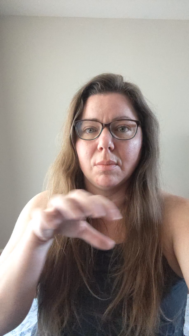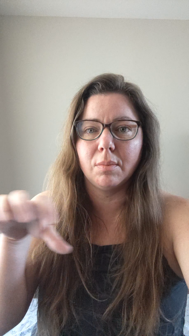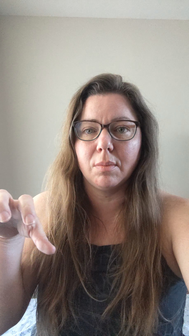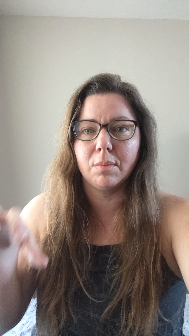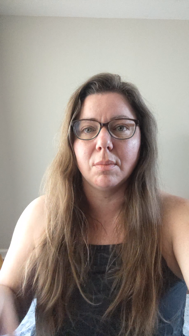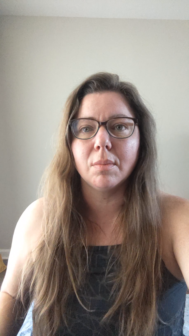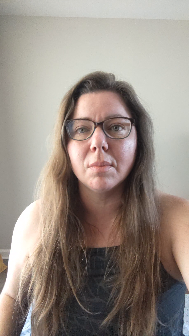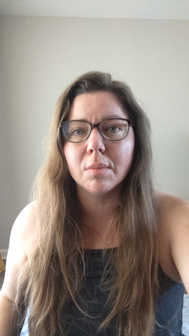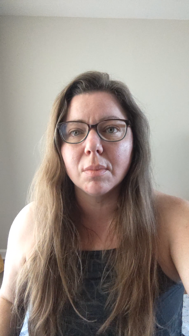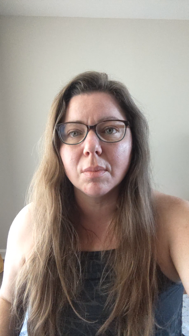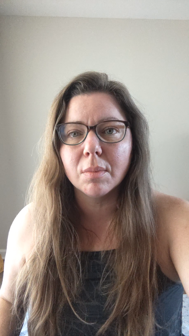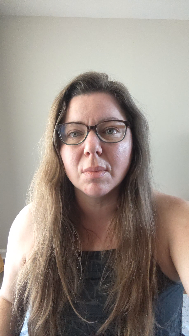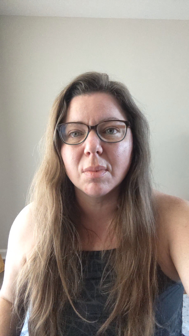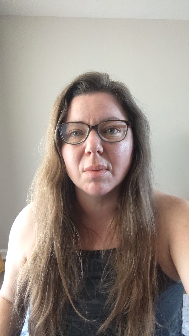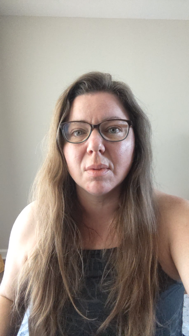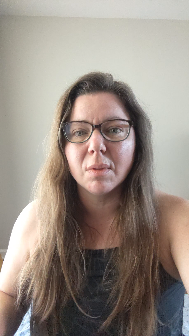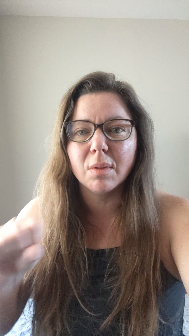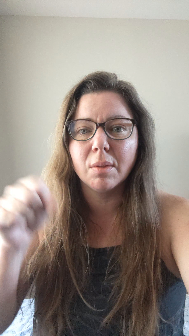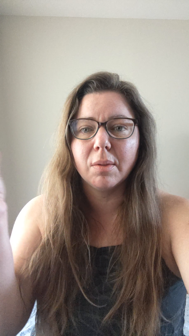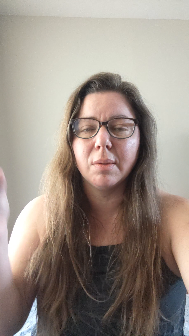broken